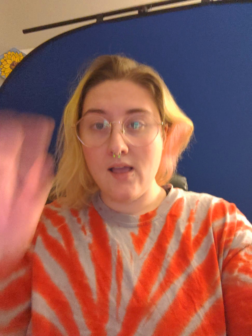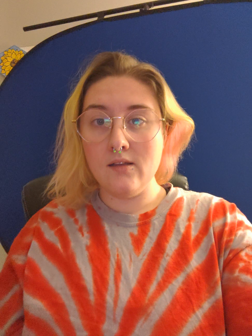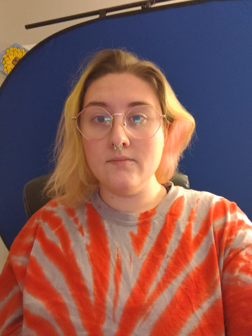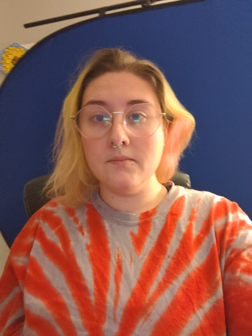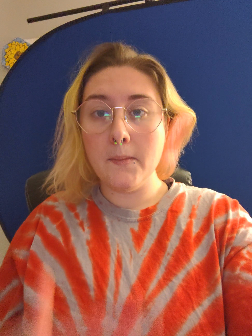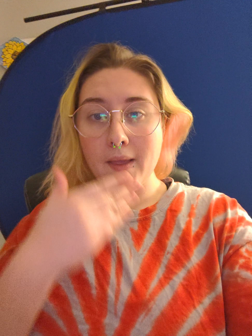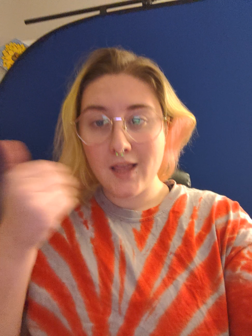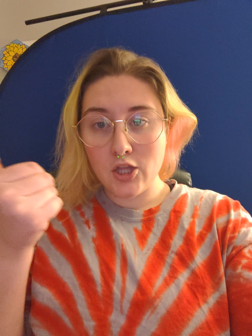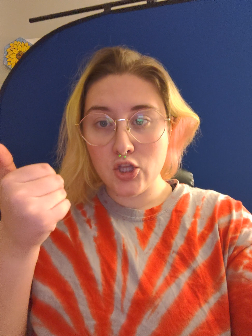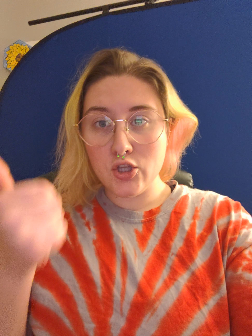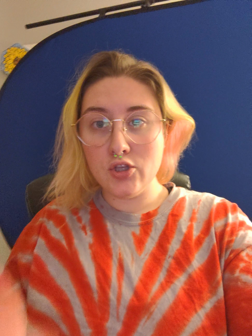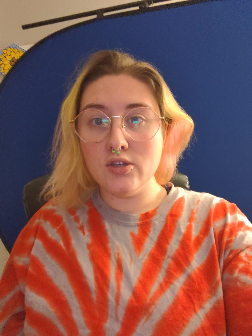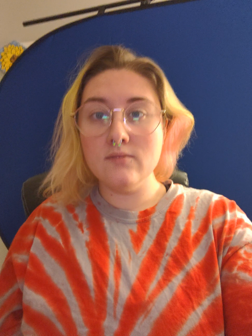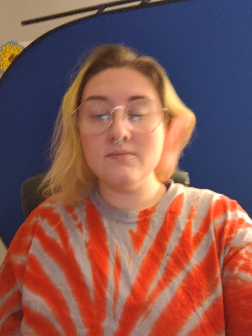better